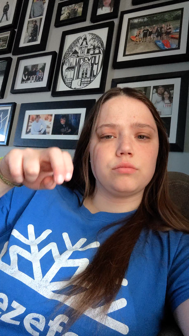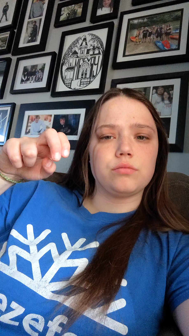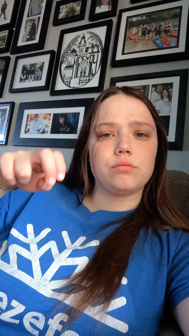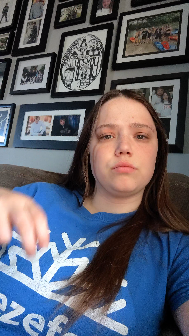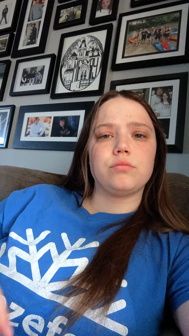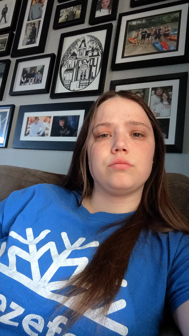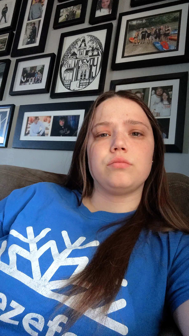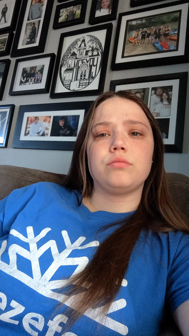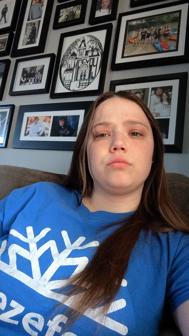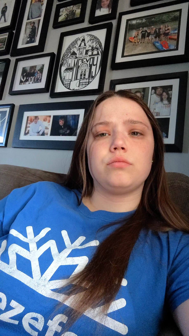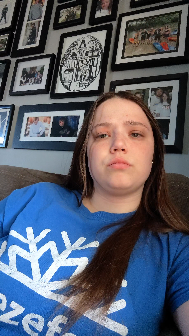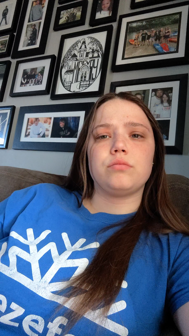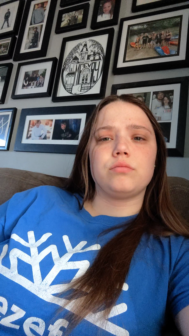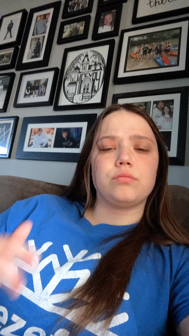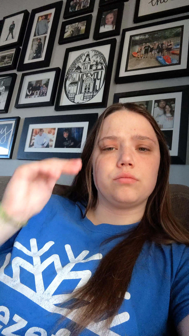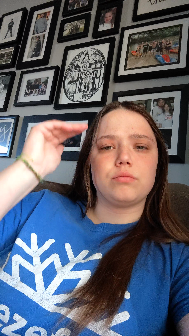big